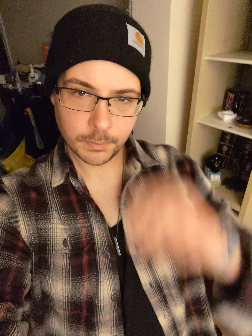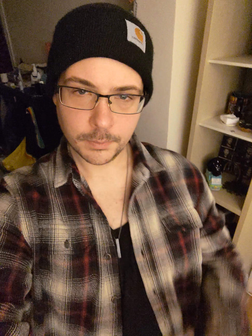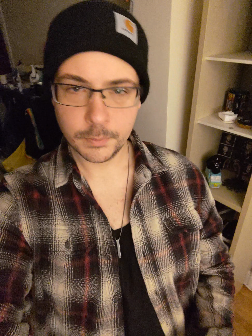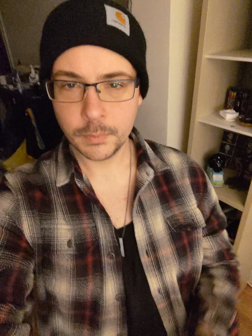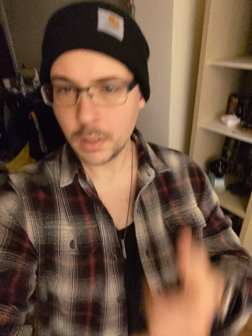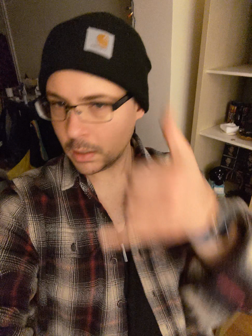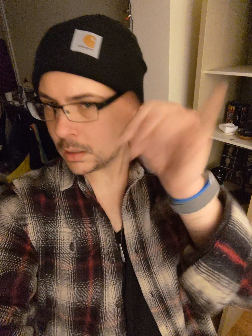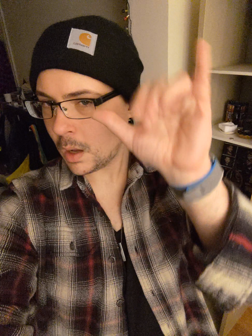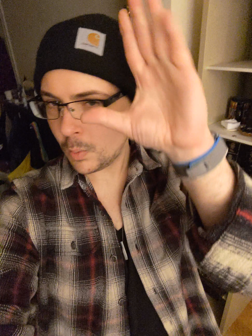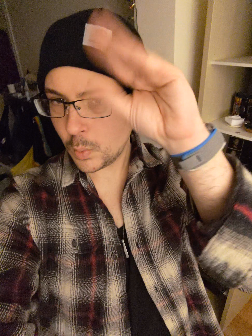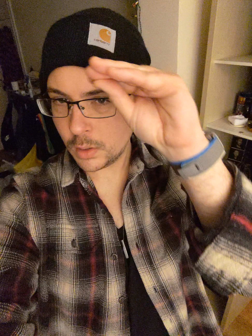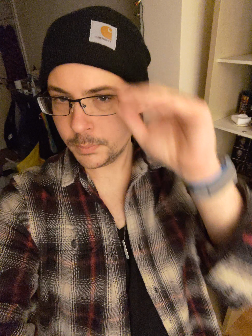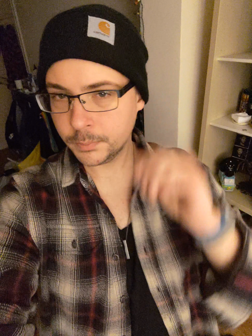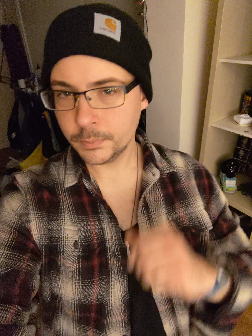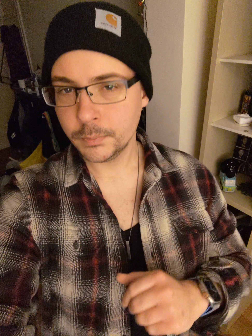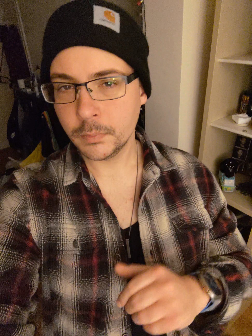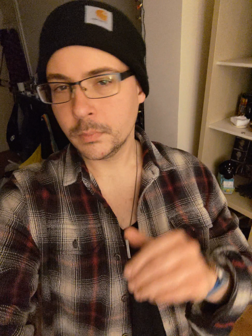cowboy